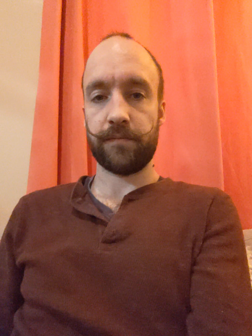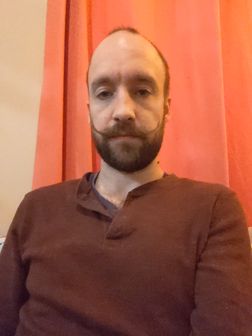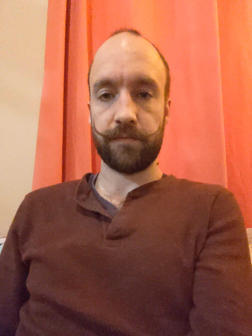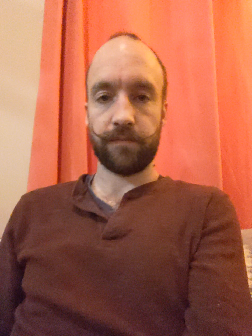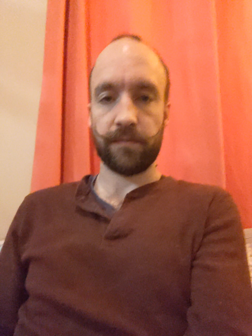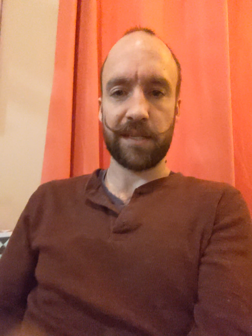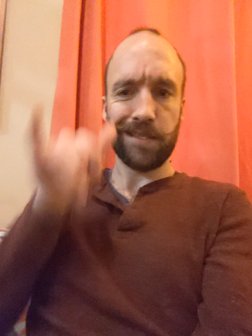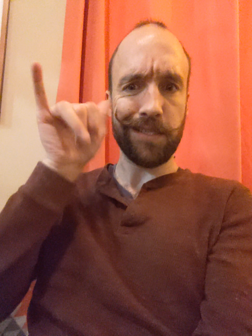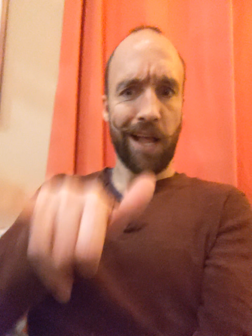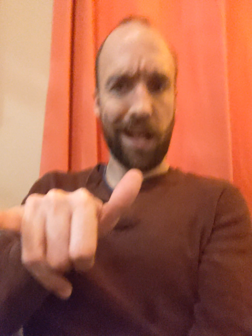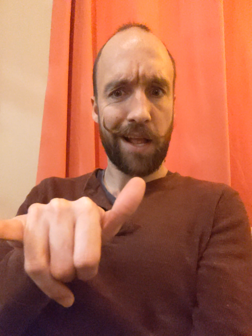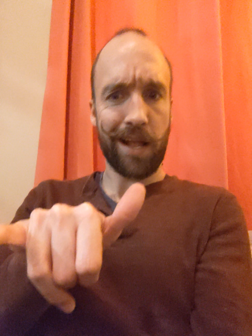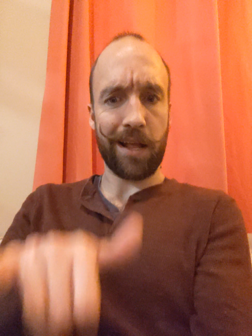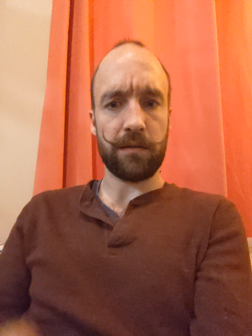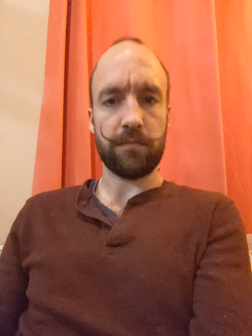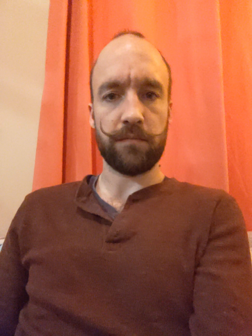stay